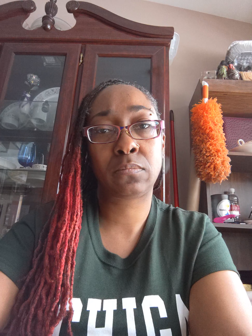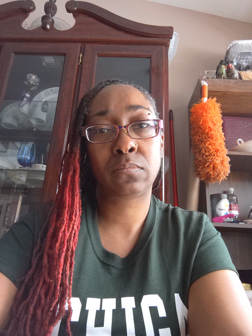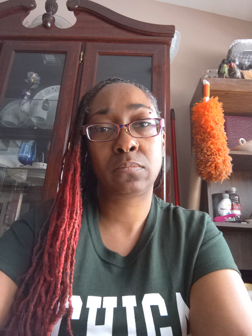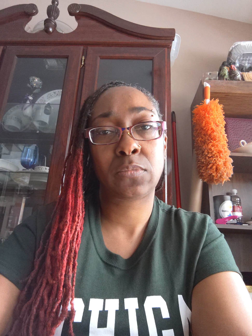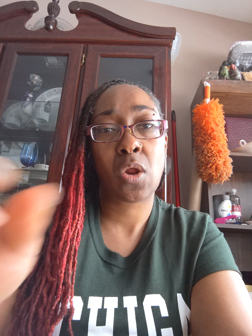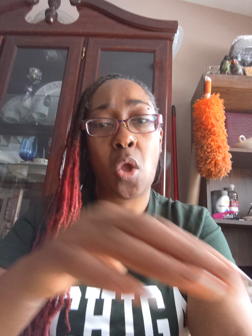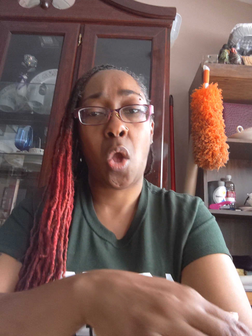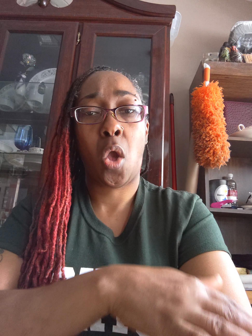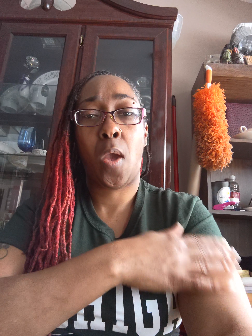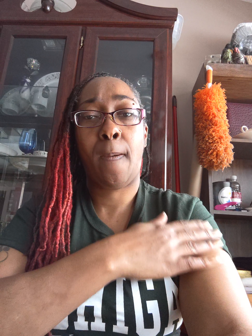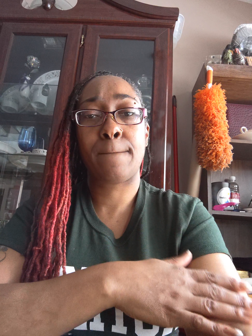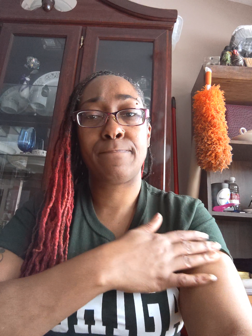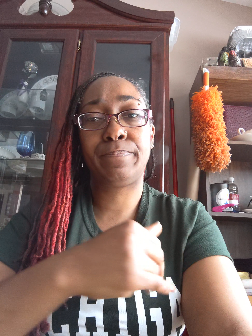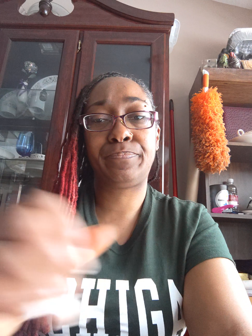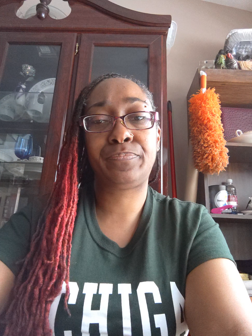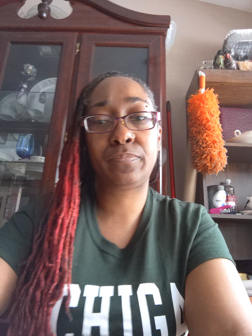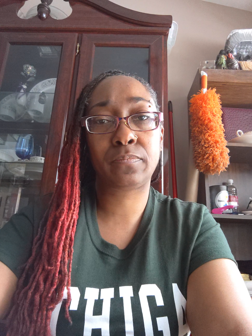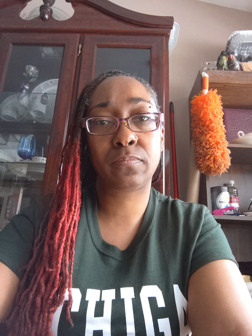arm